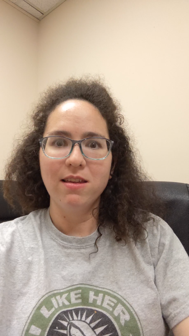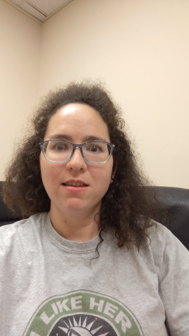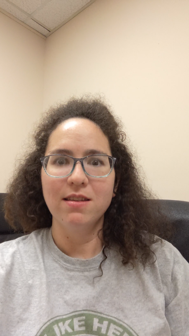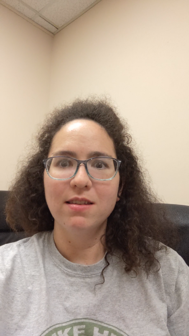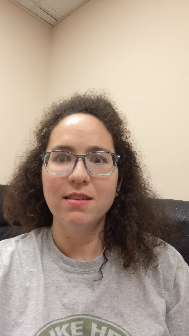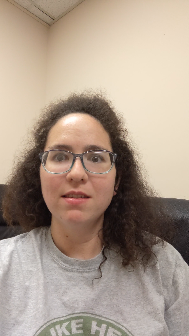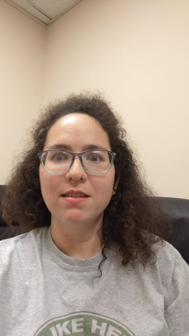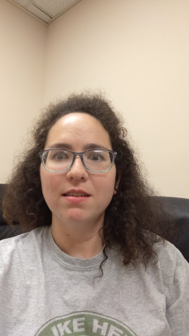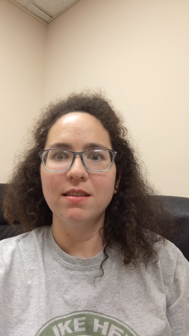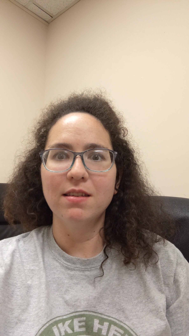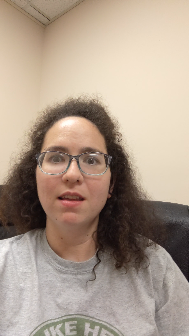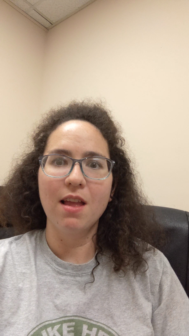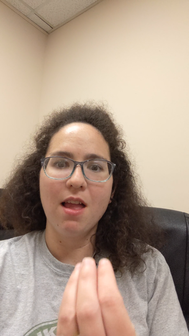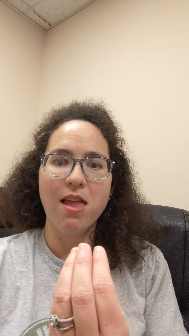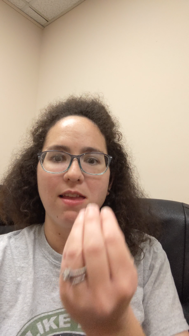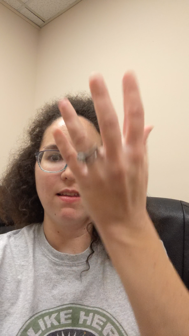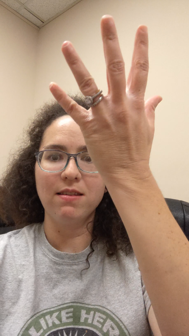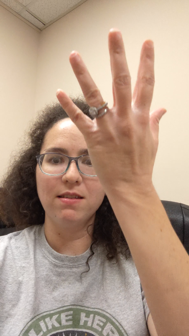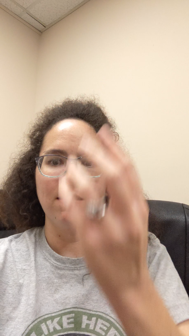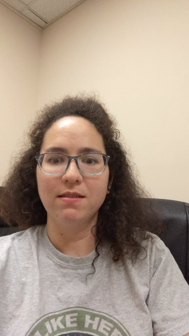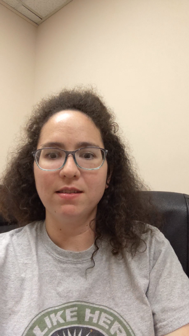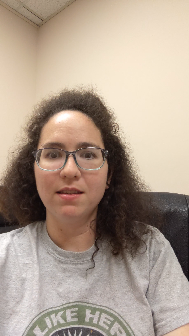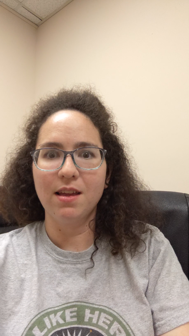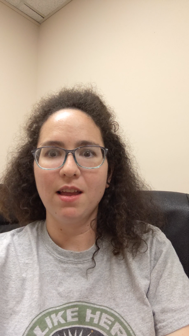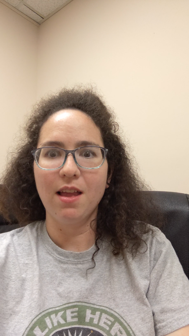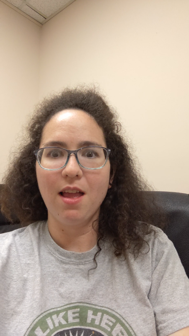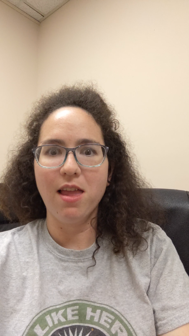plants